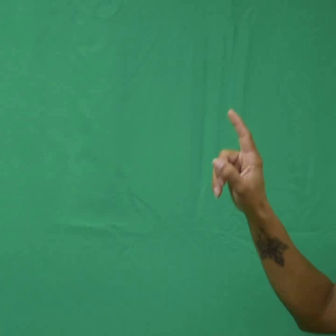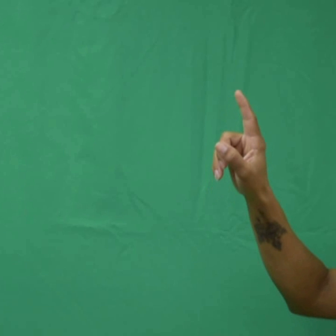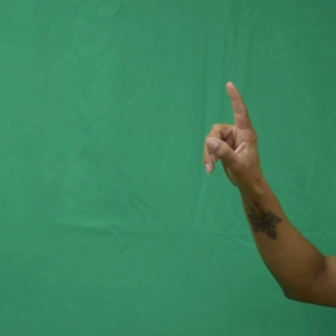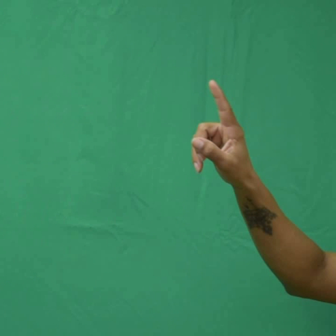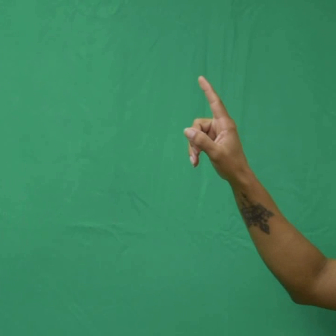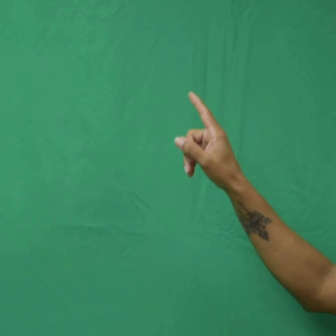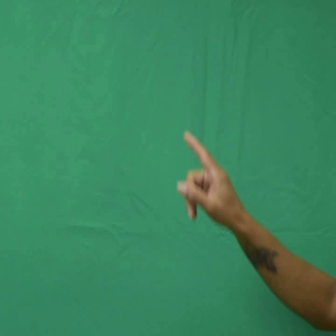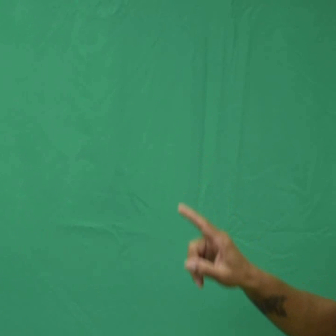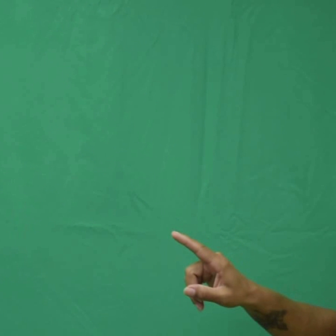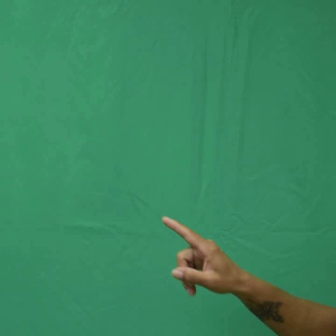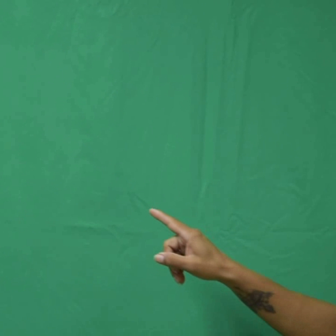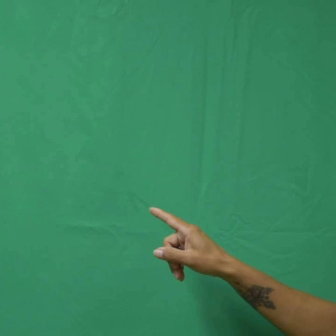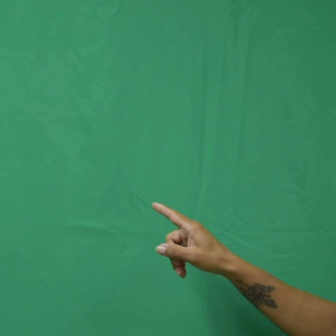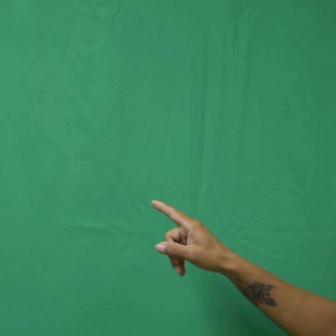Z